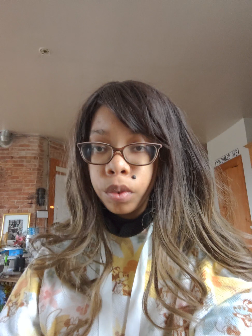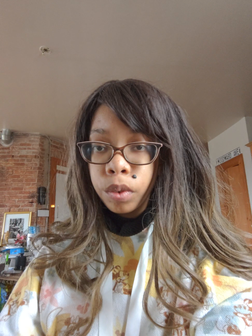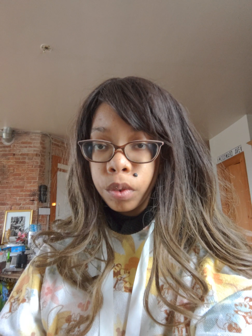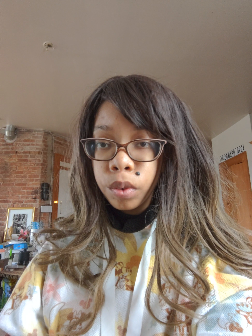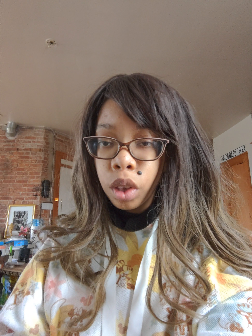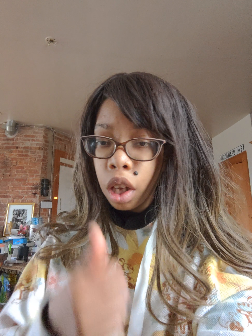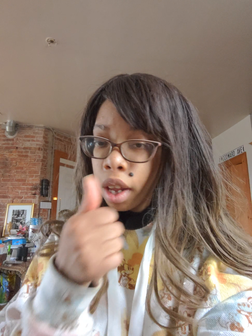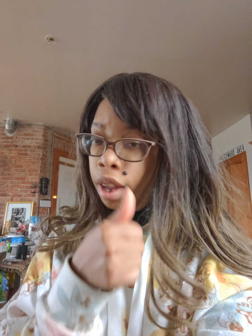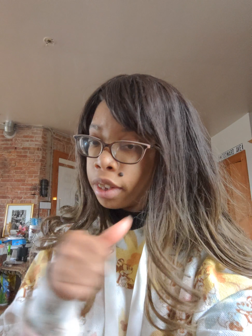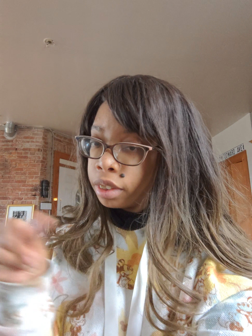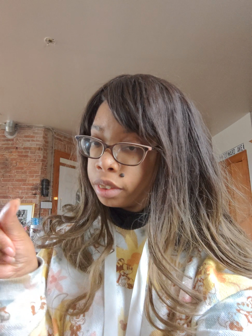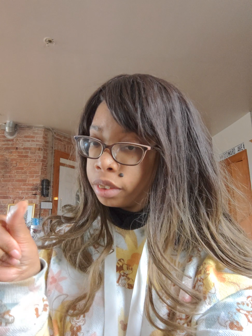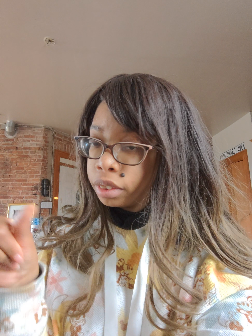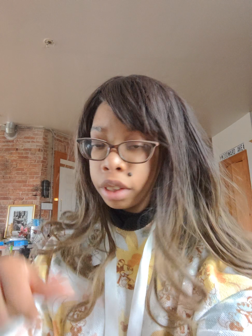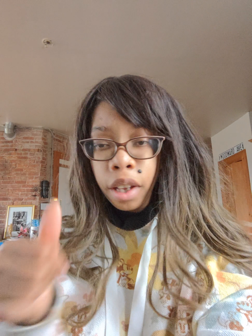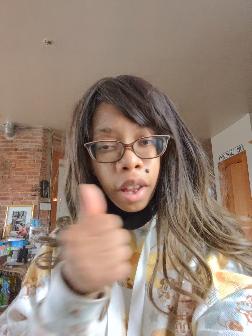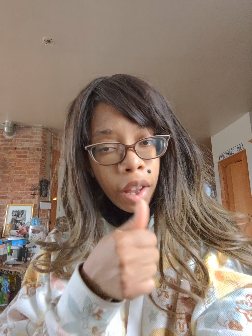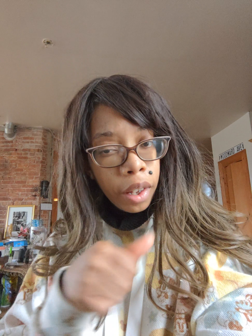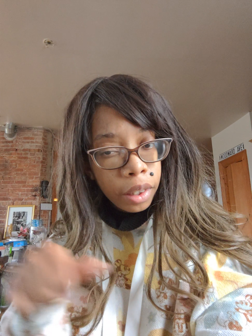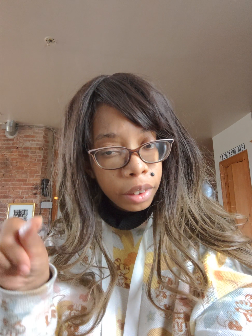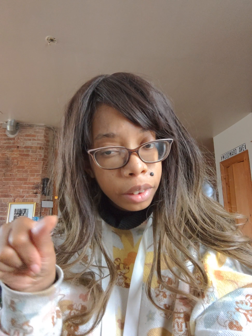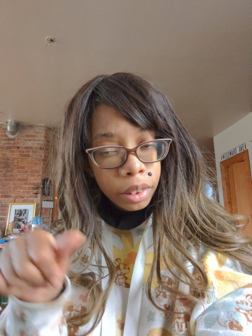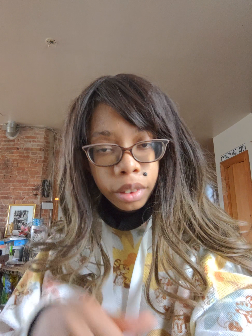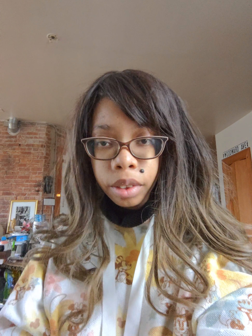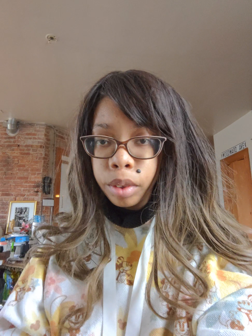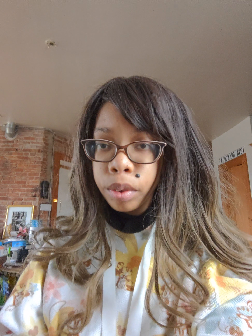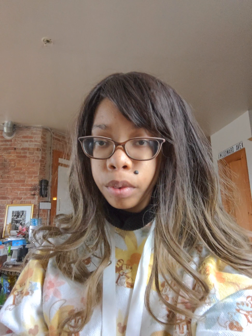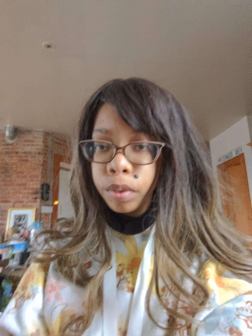any